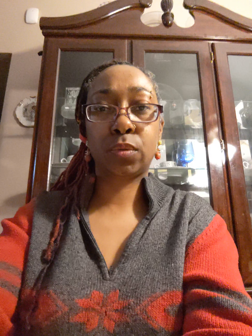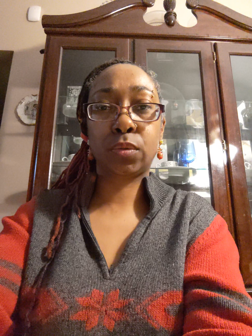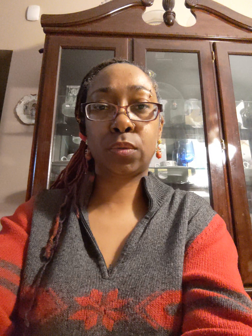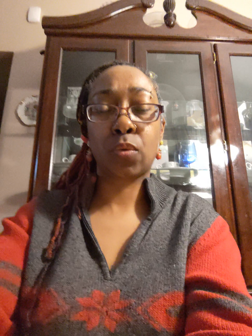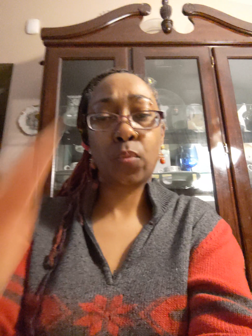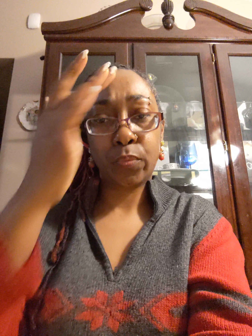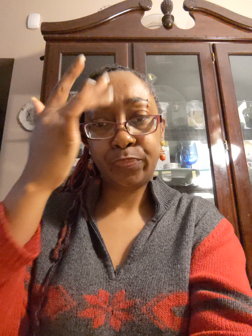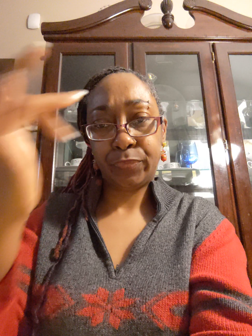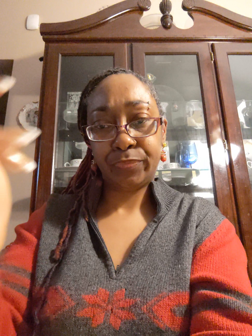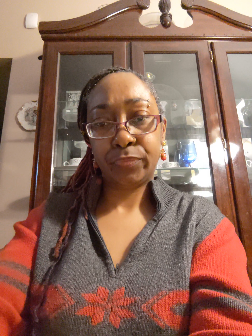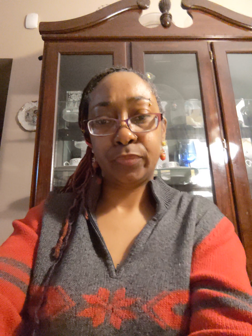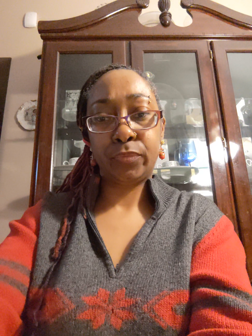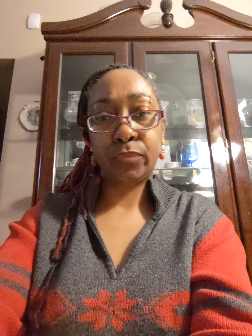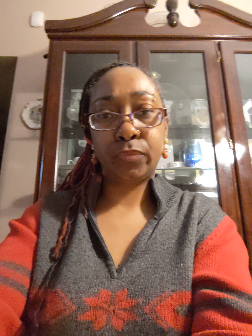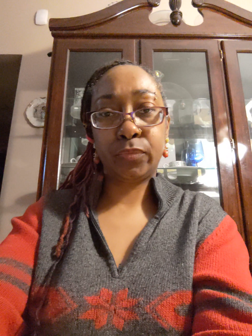why